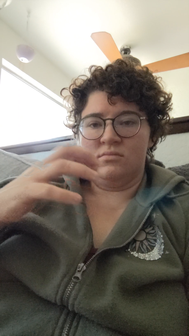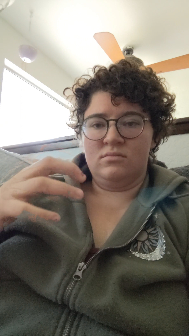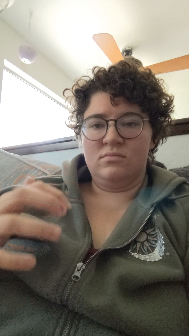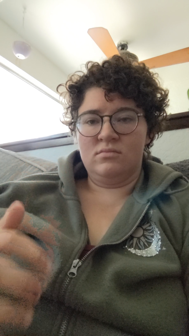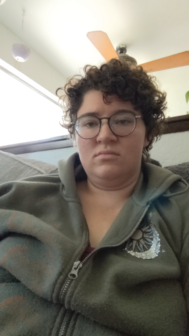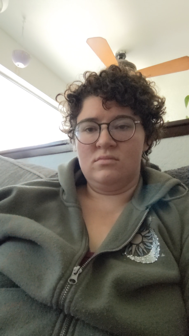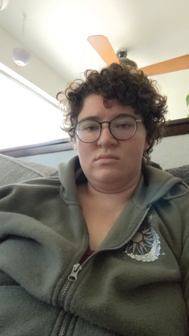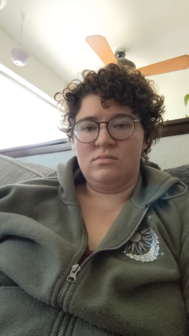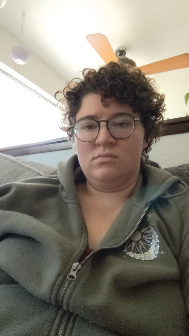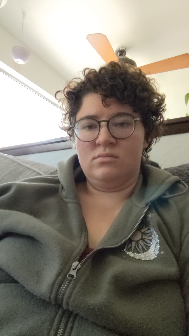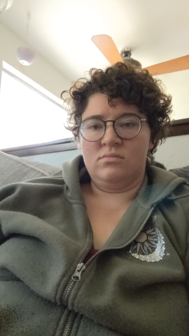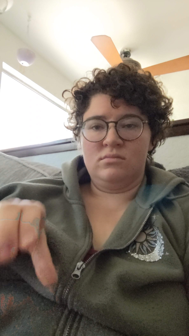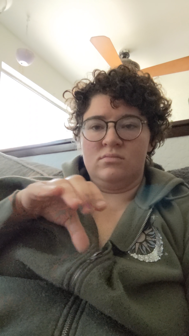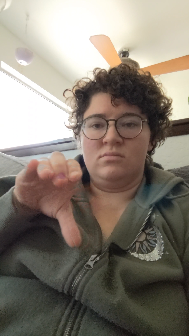does